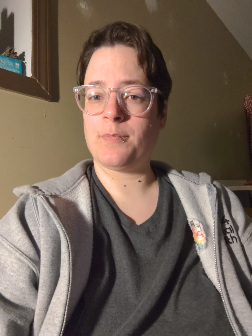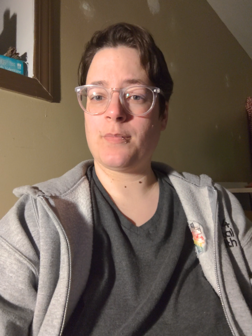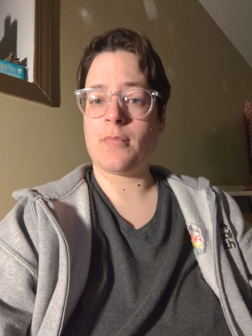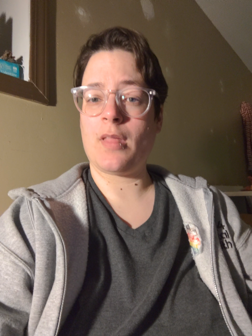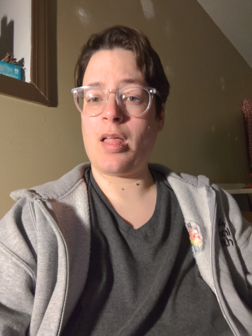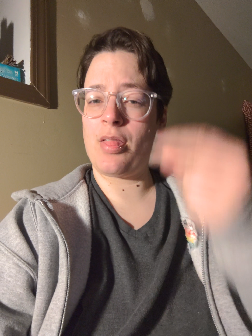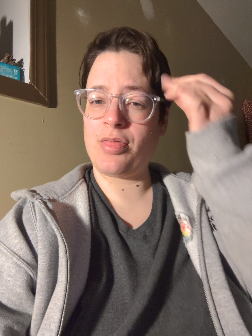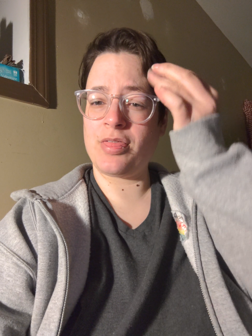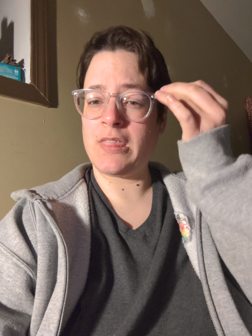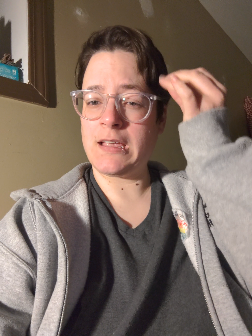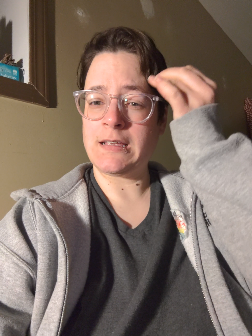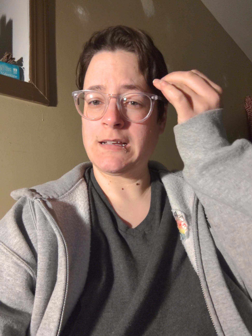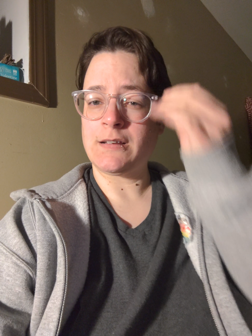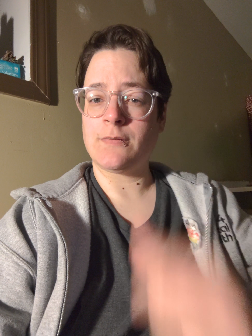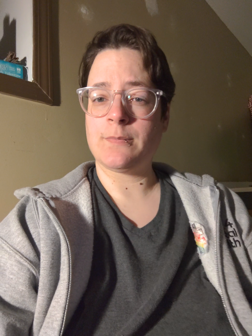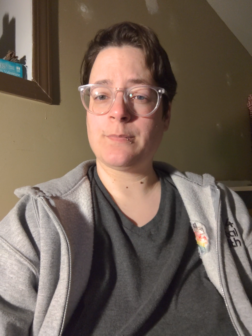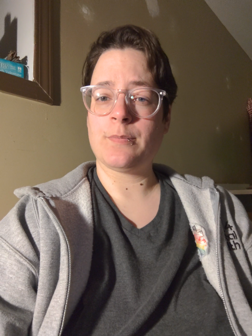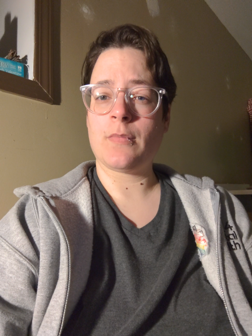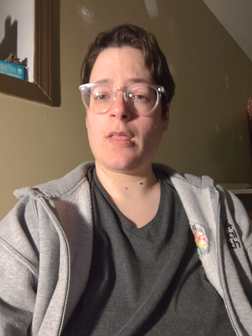think